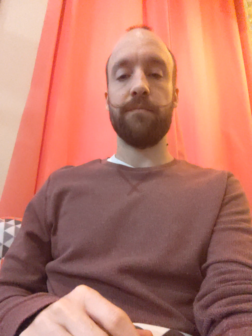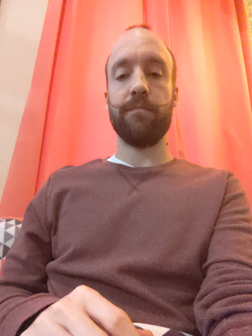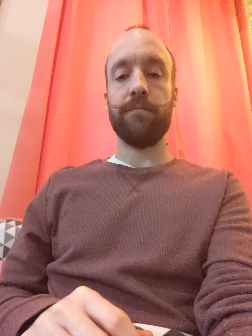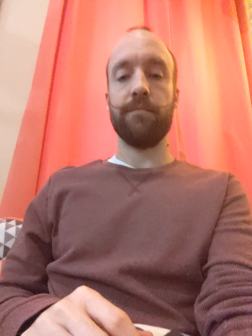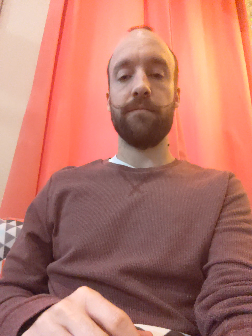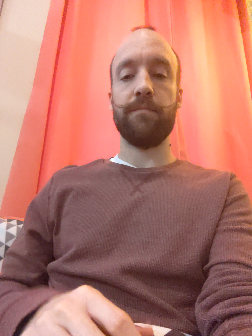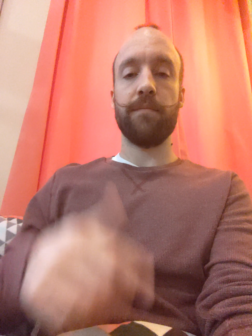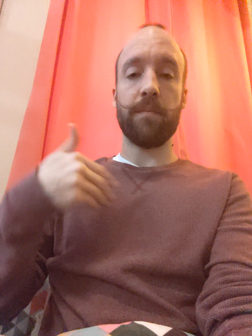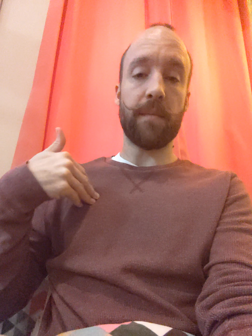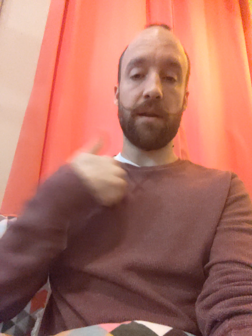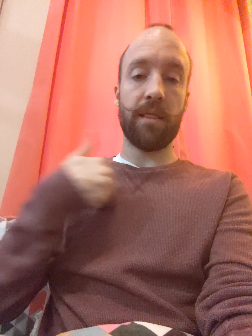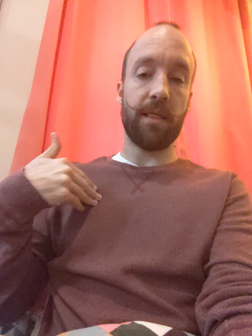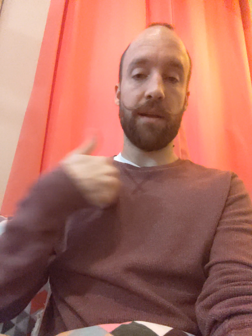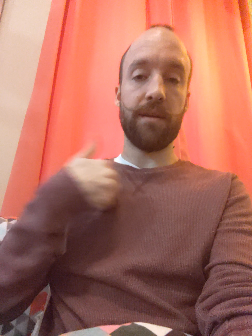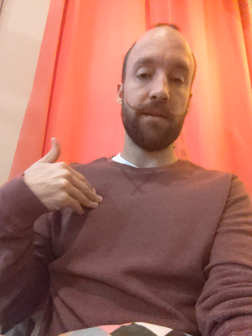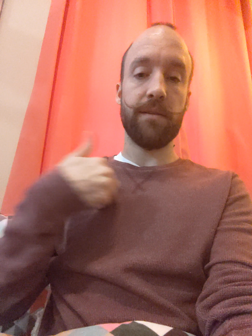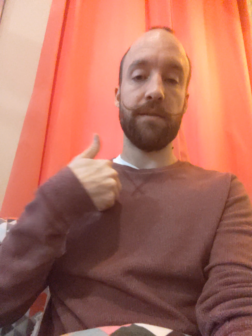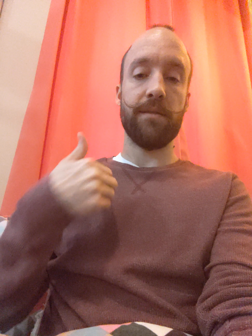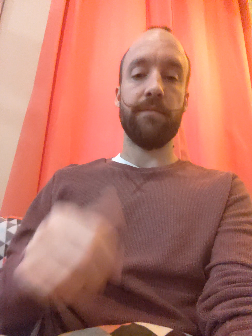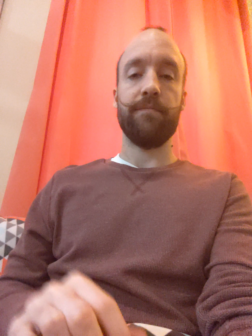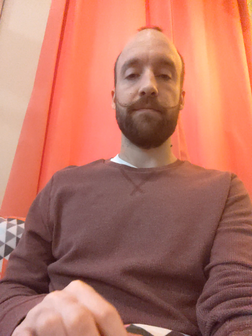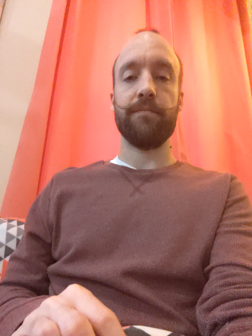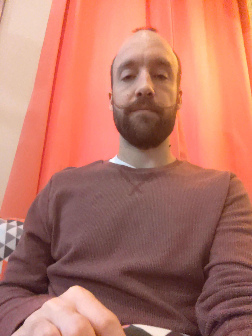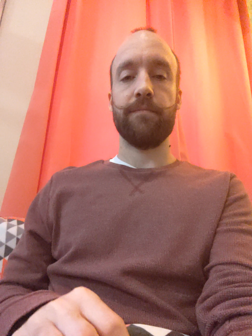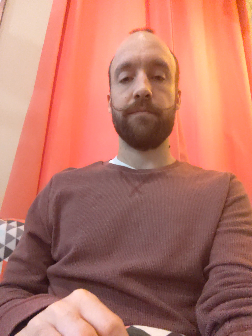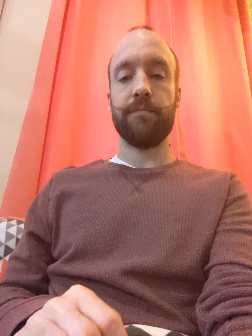animal